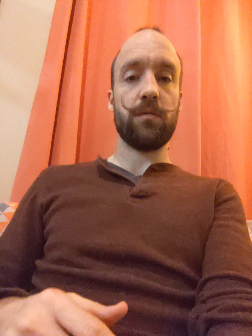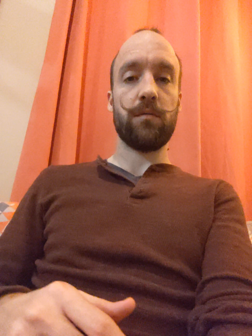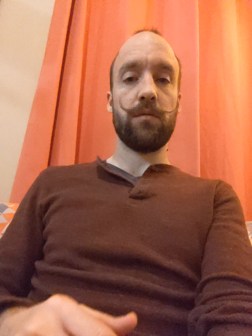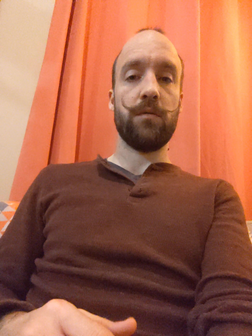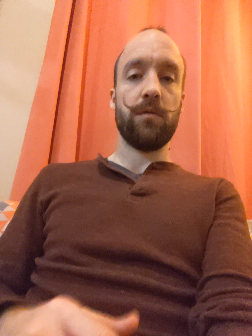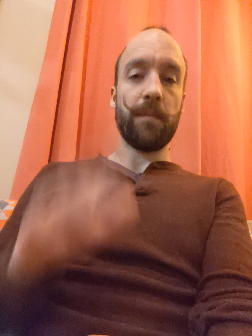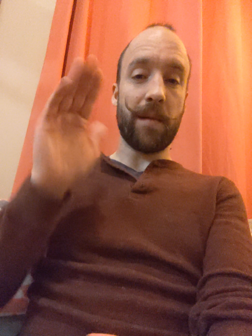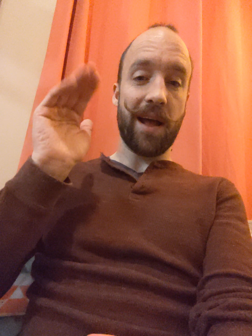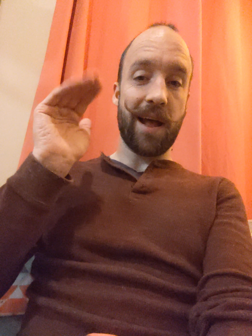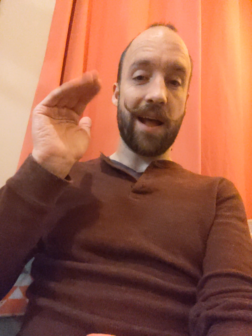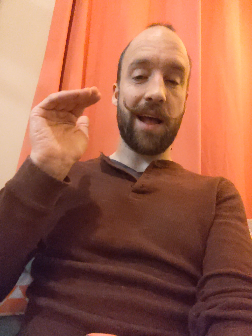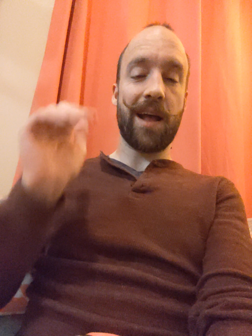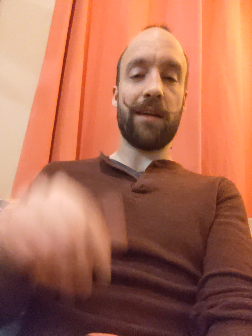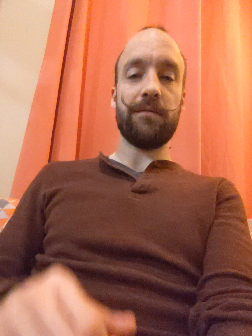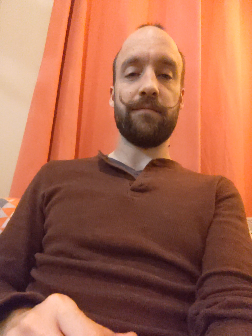bye